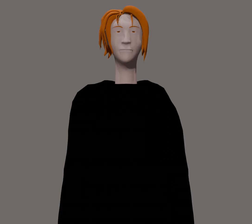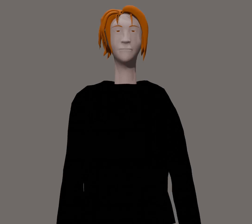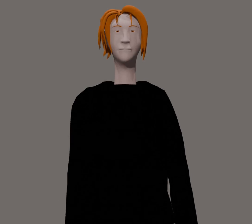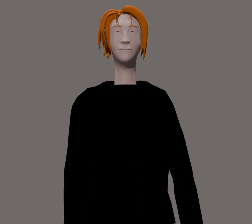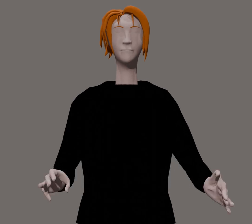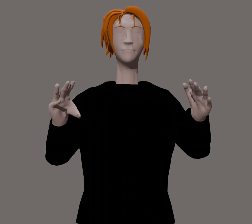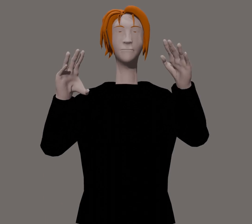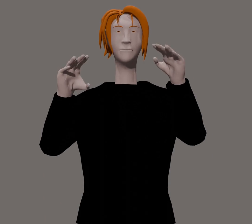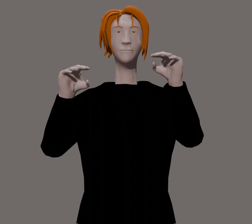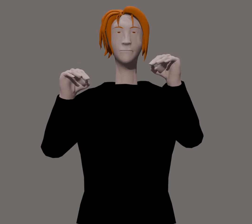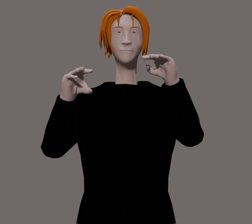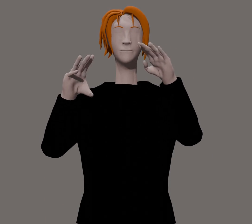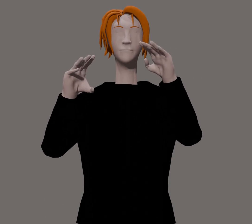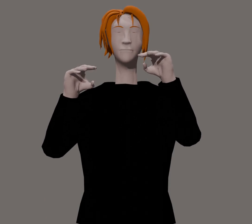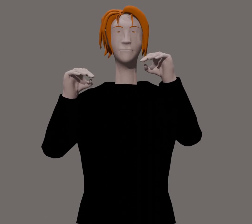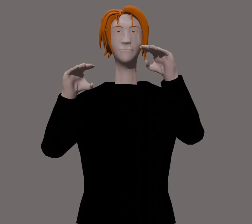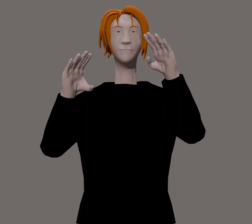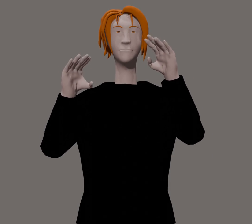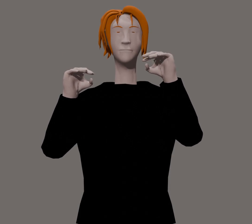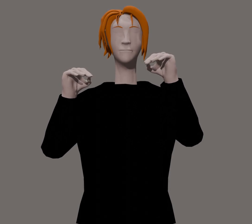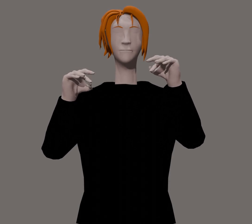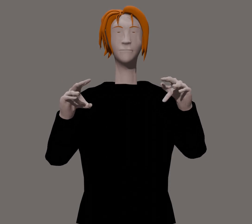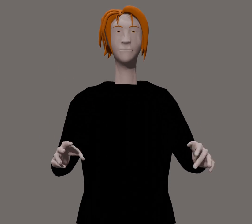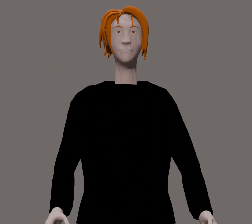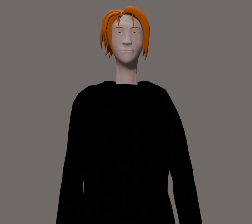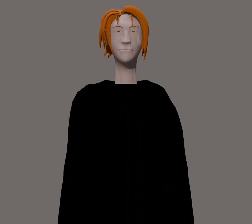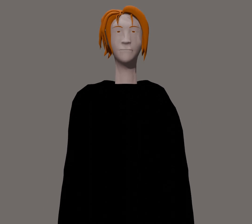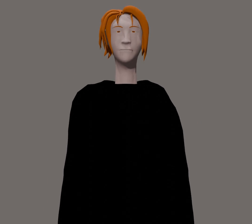Chatter